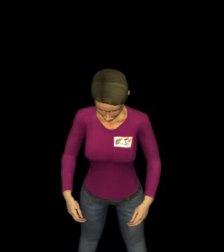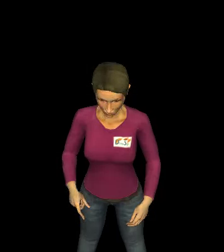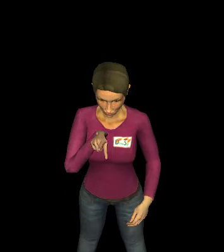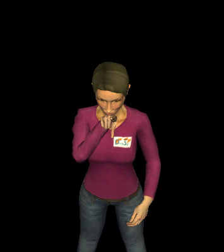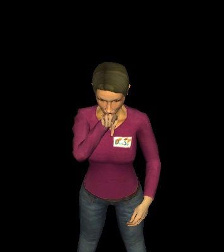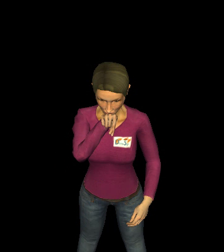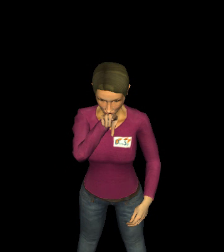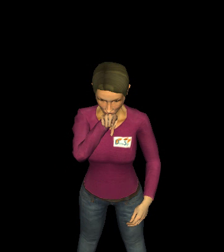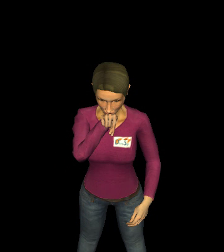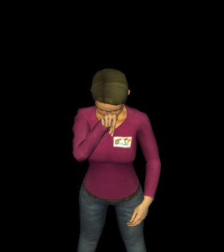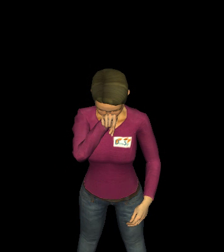دجاجة